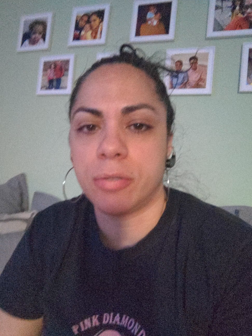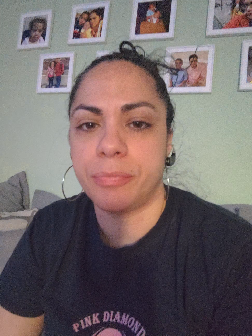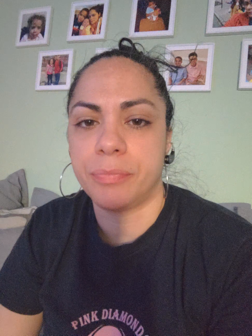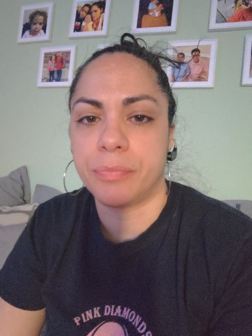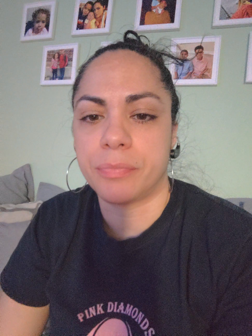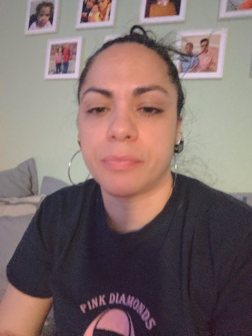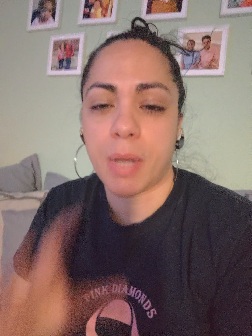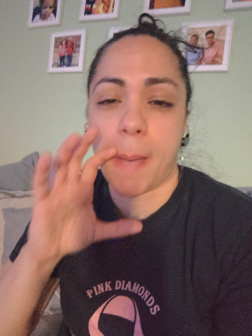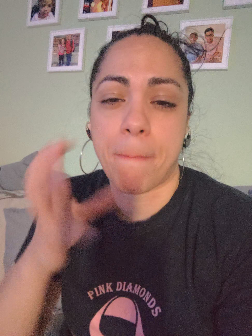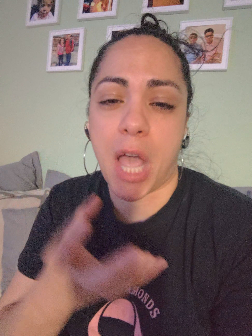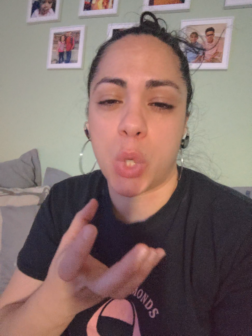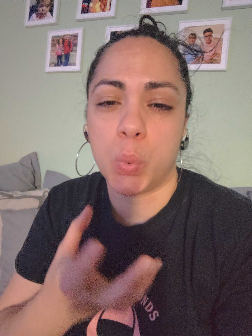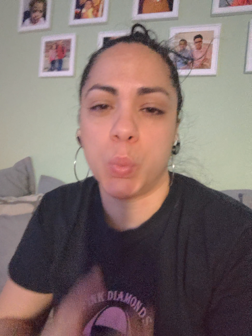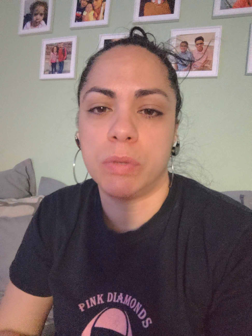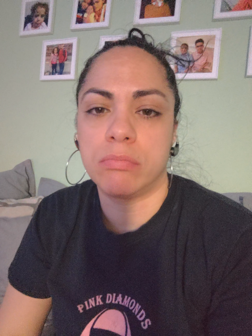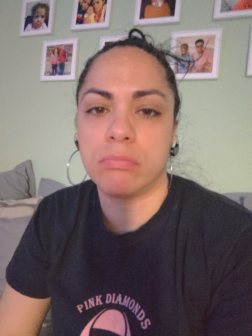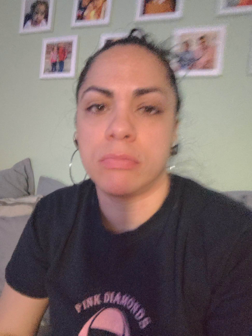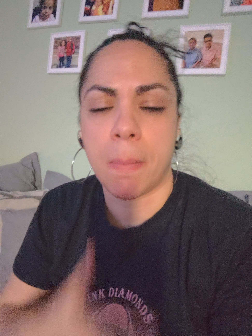balloon